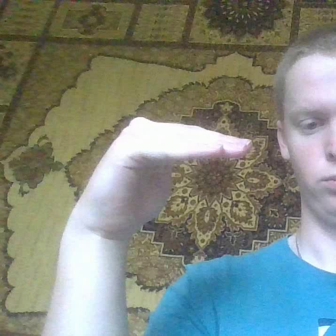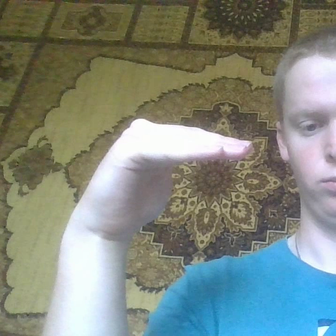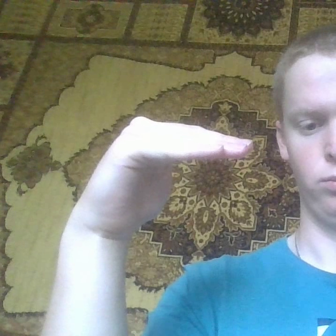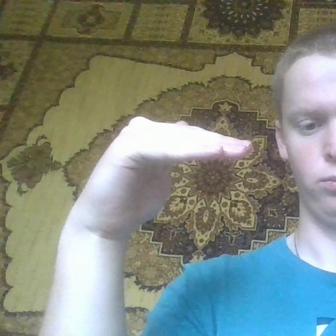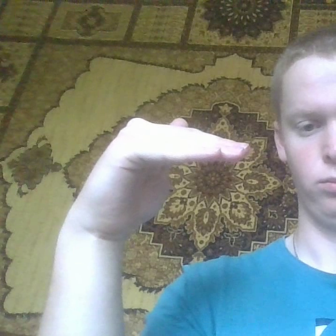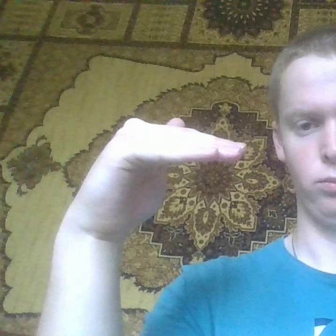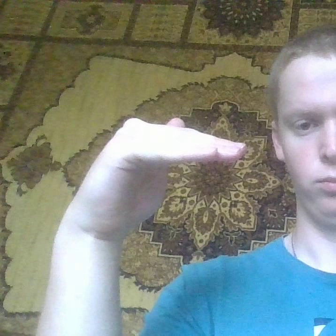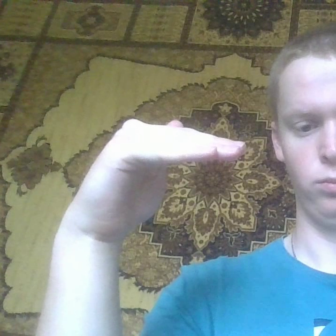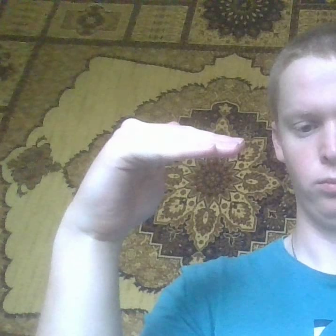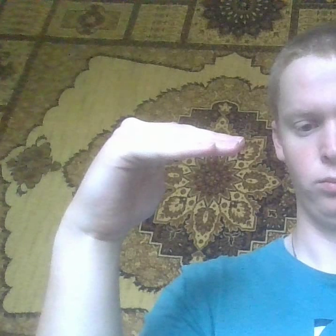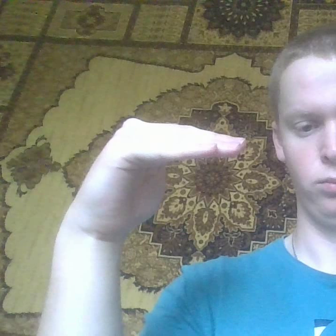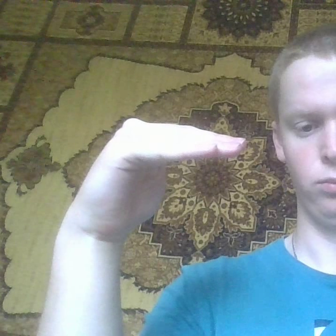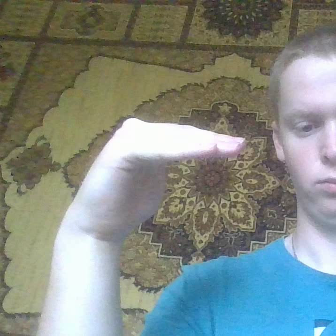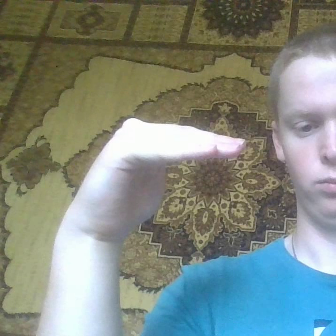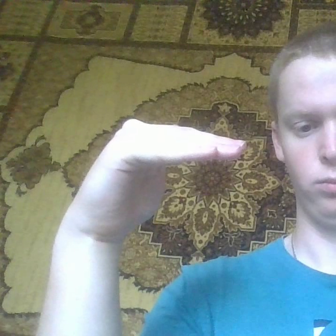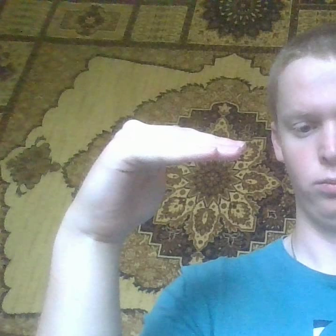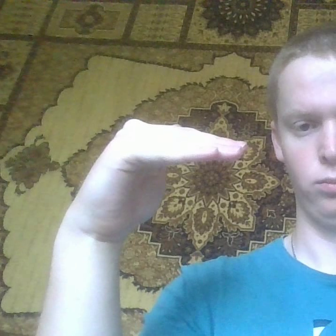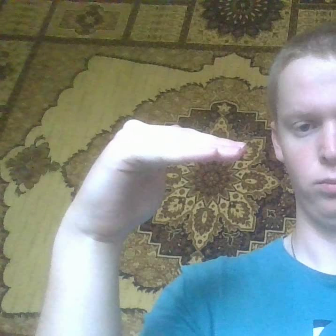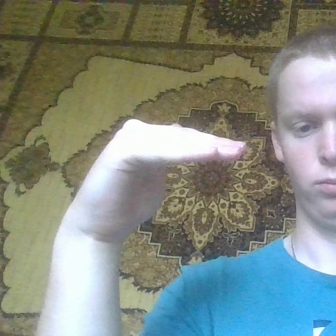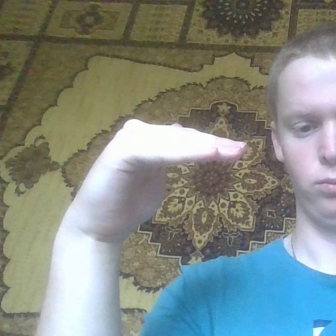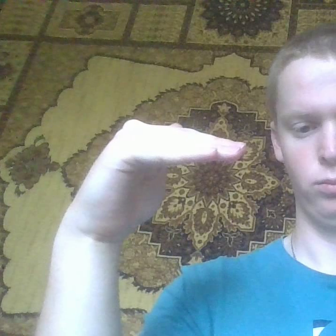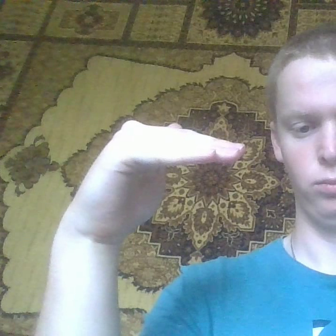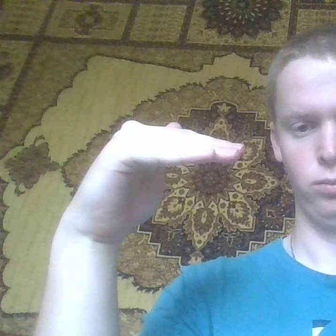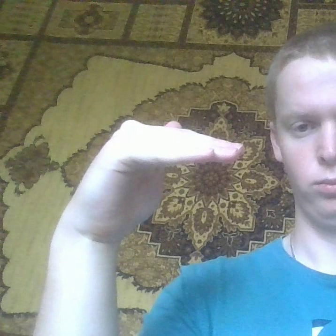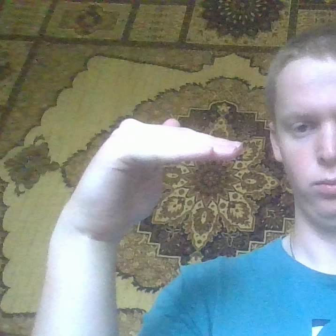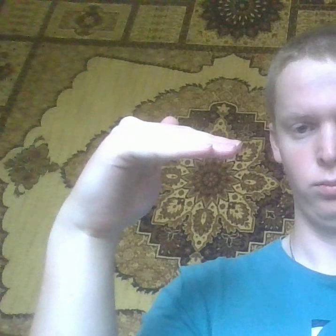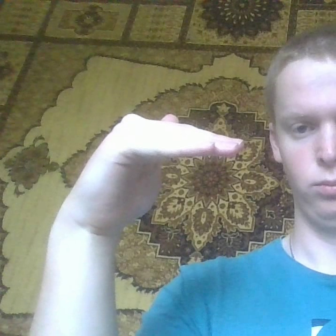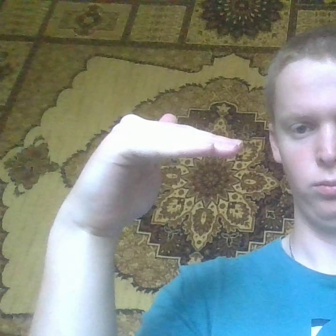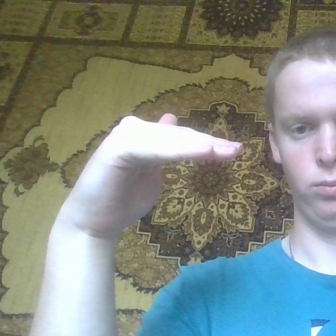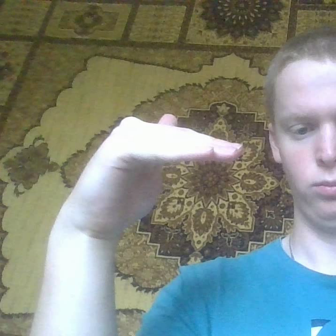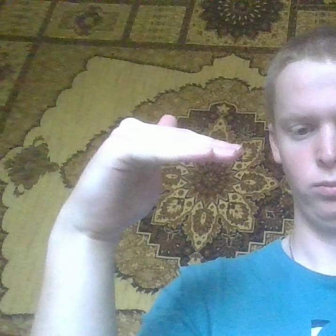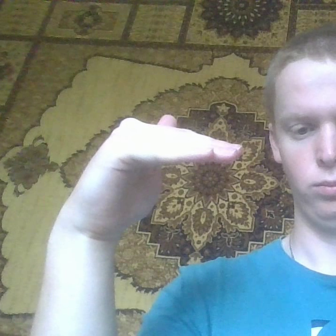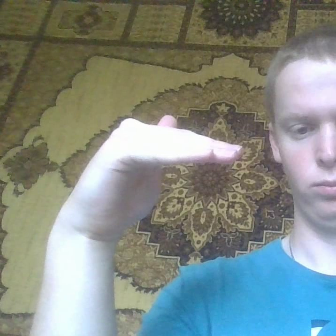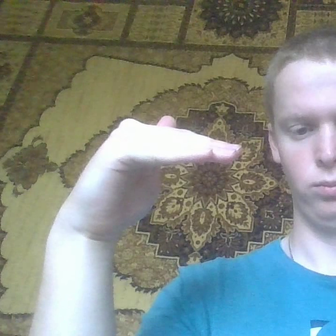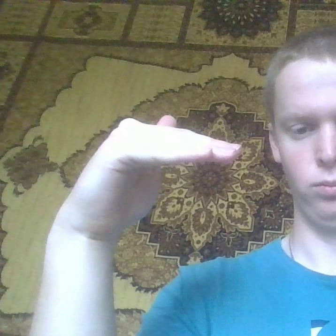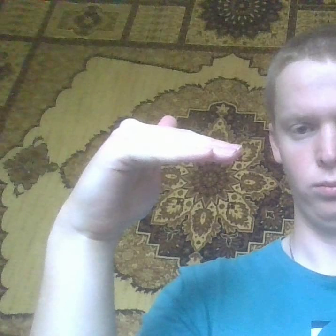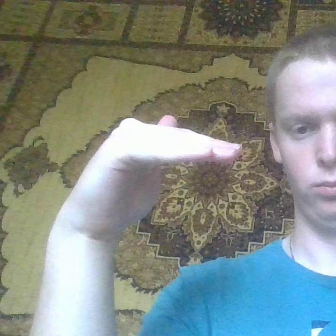Ф